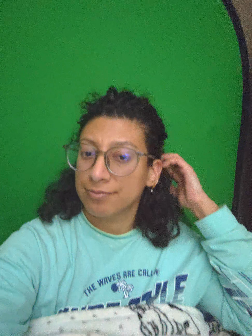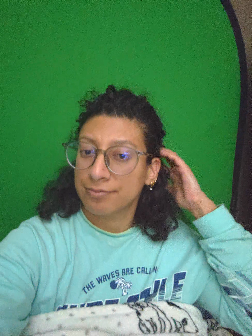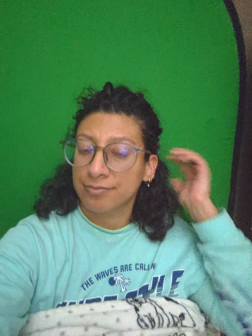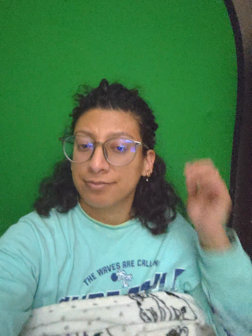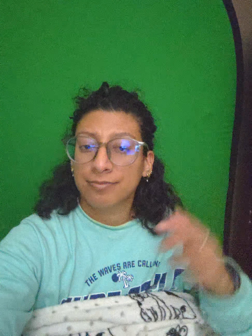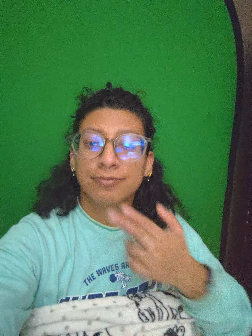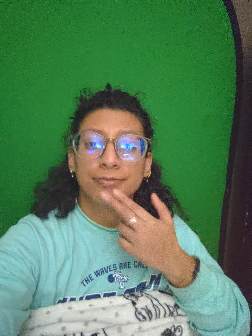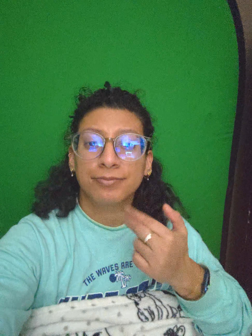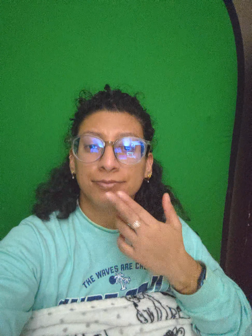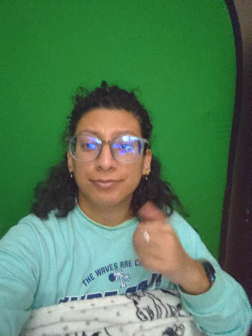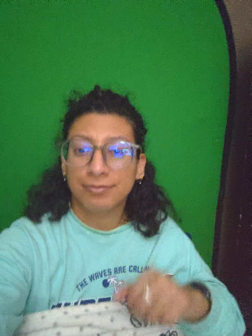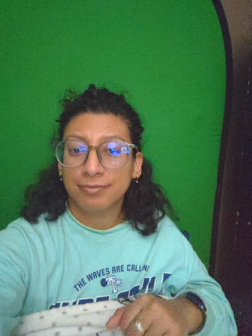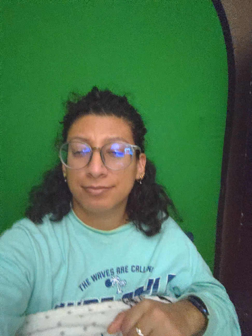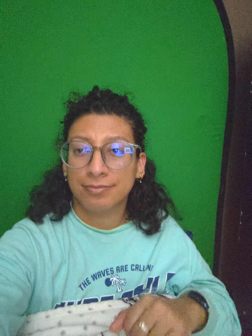cute